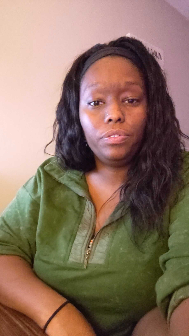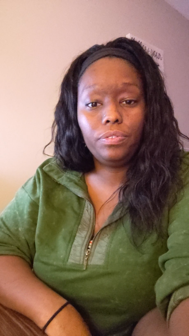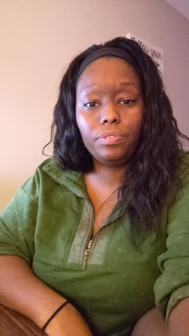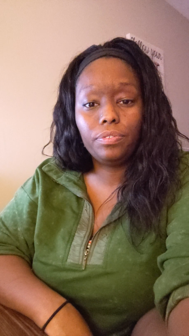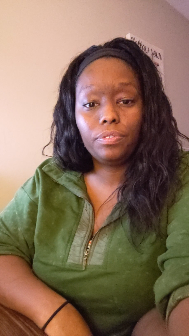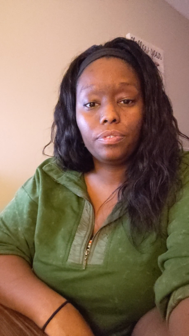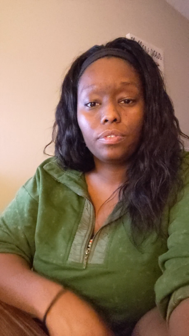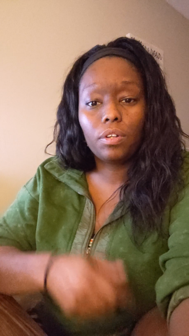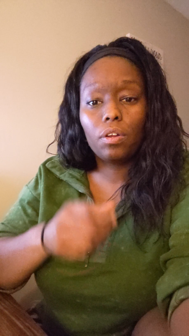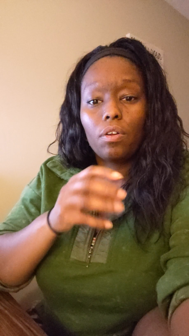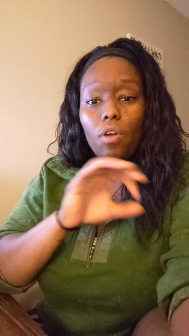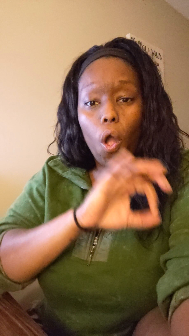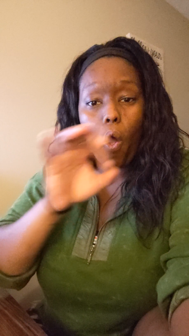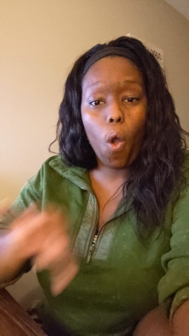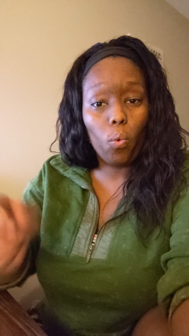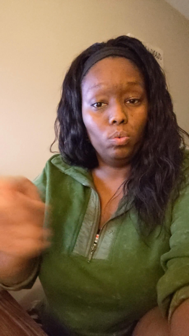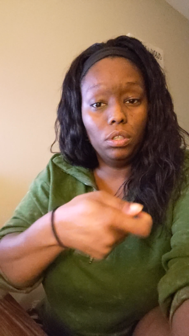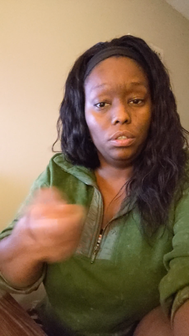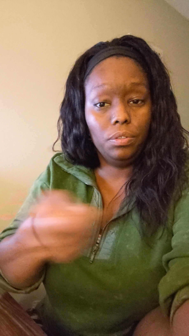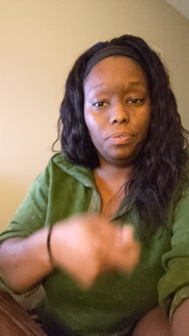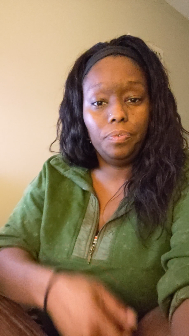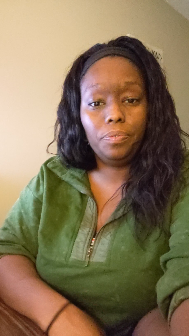hose